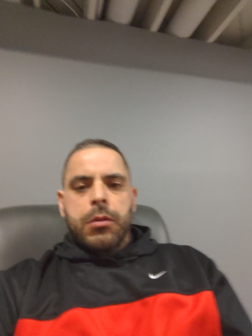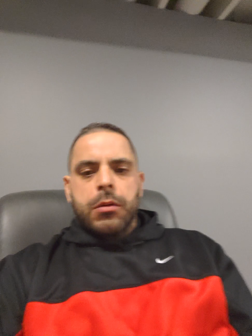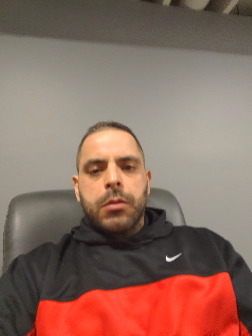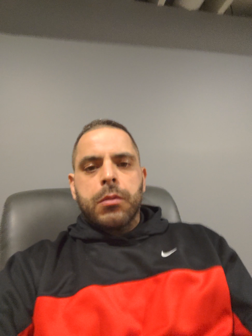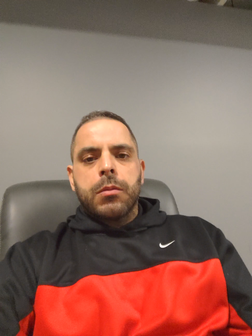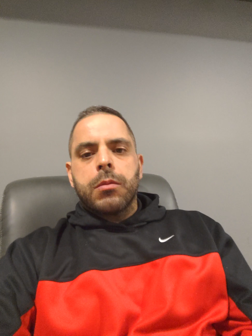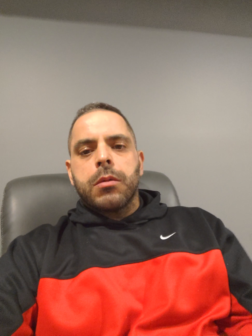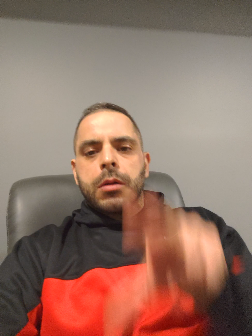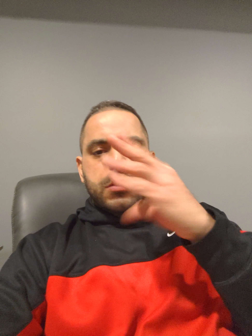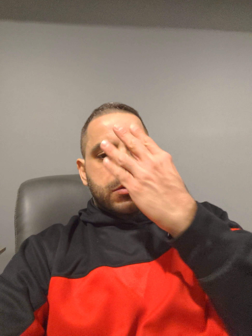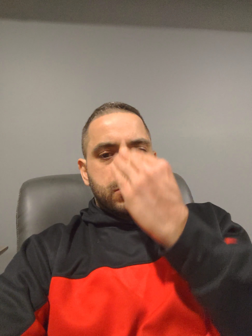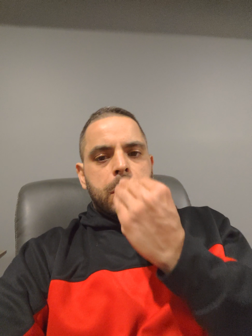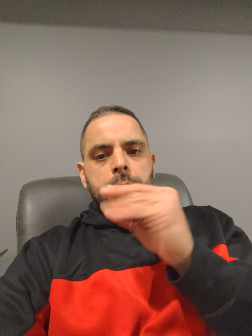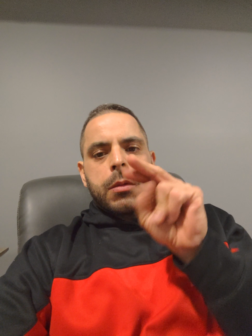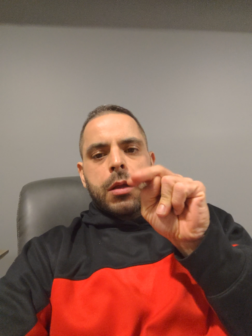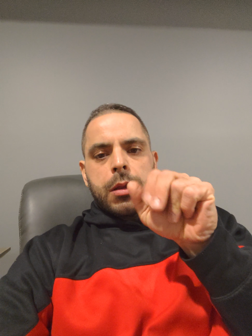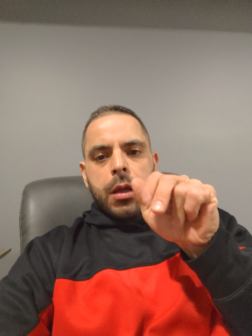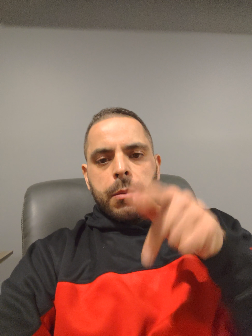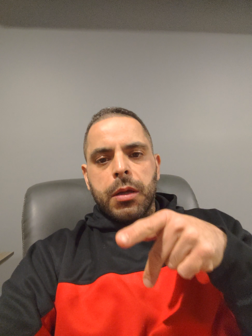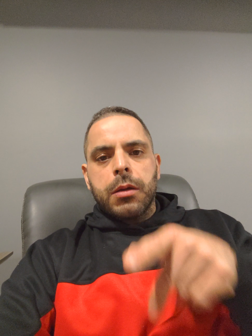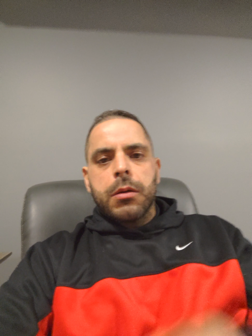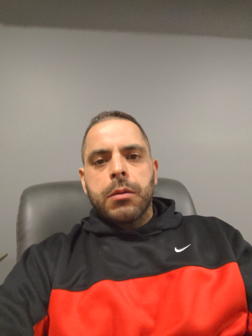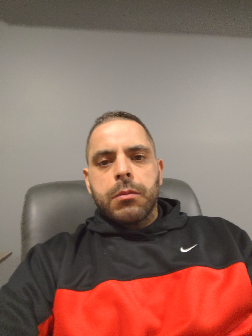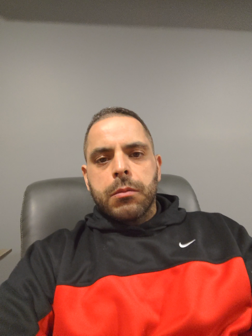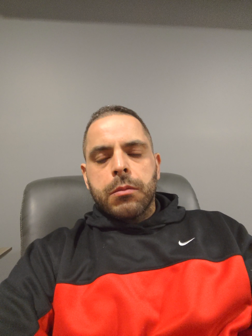nap